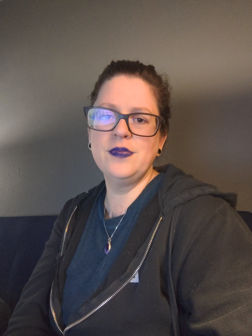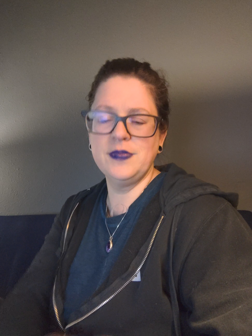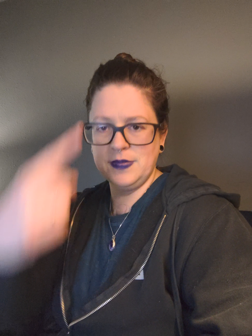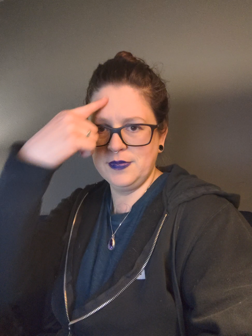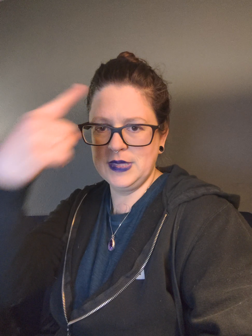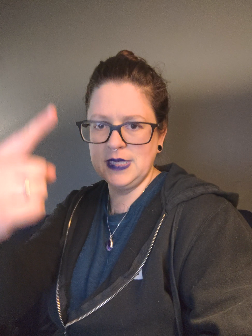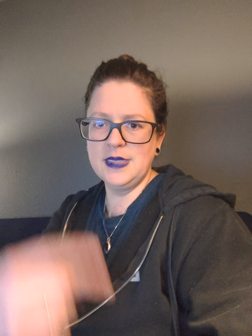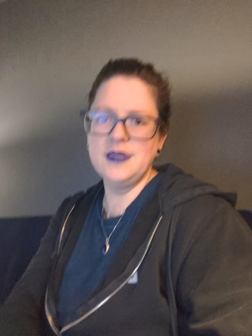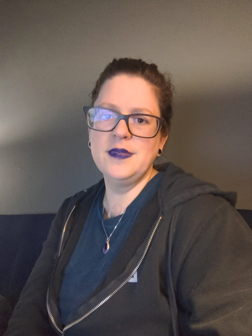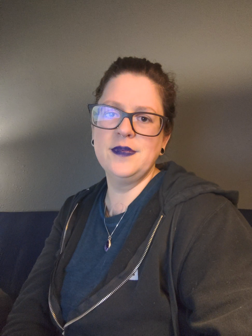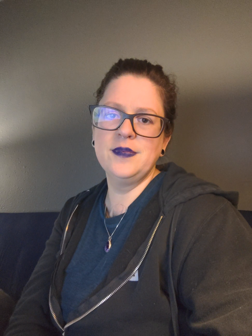penny